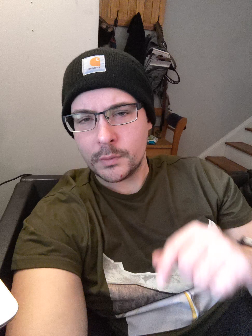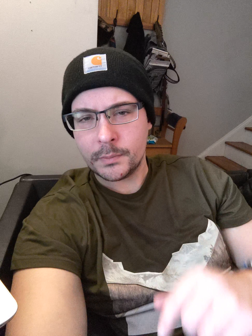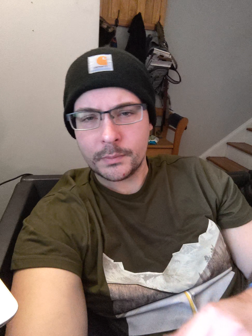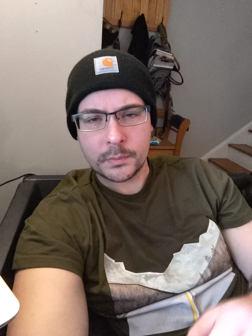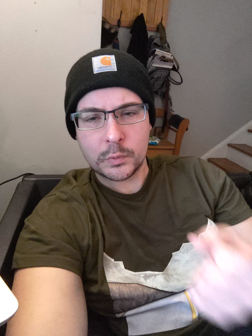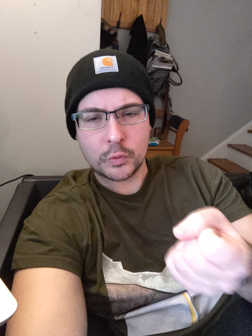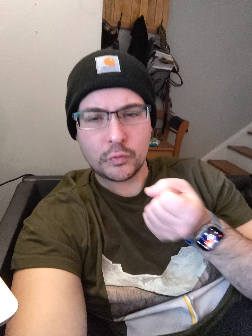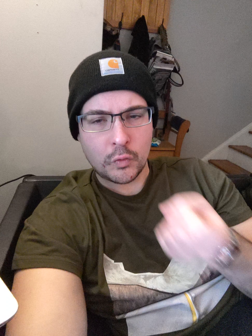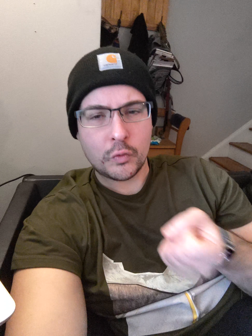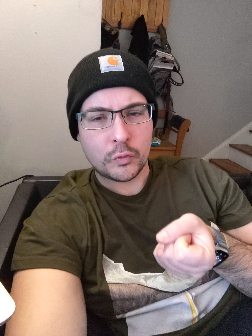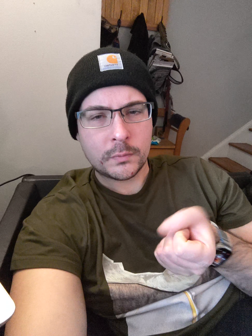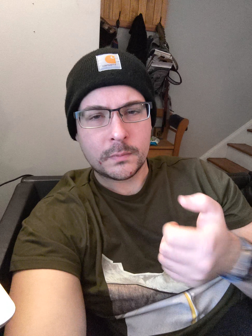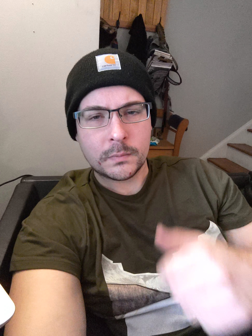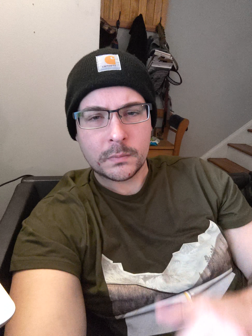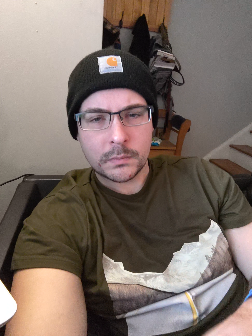drawer